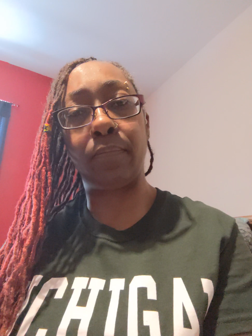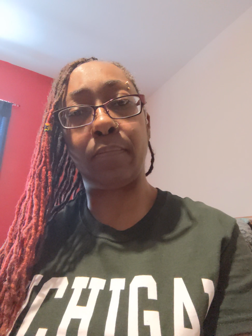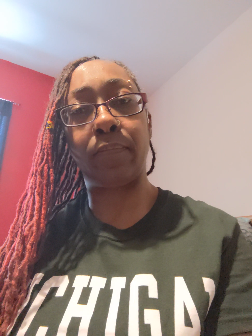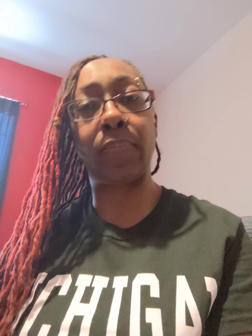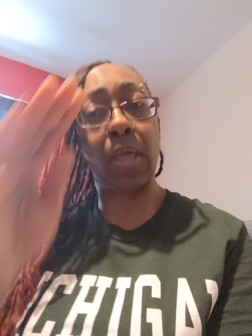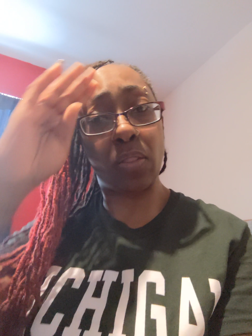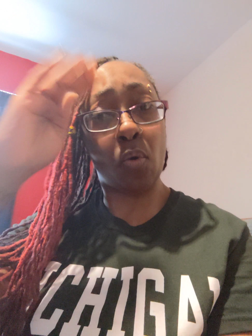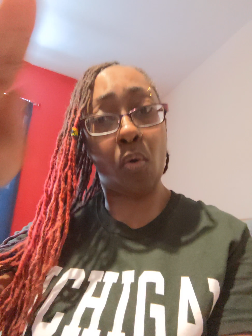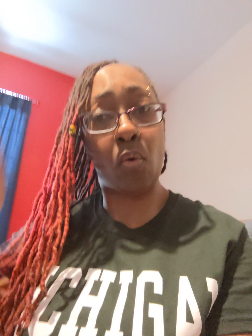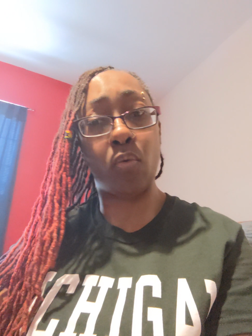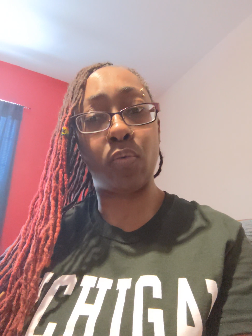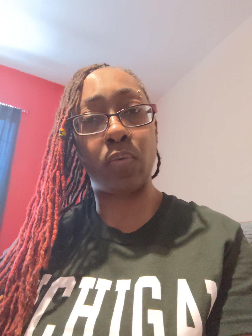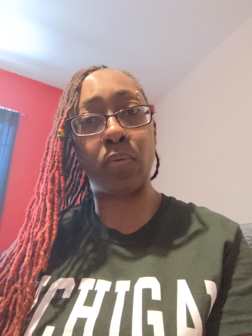hello